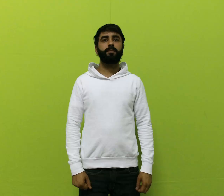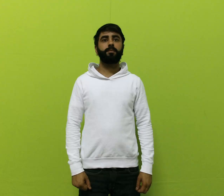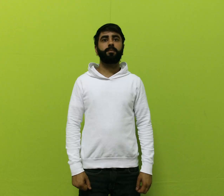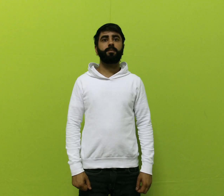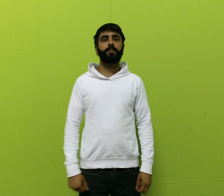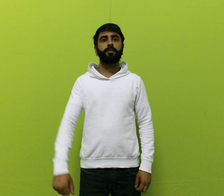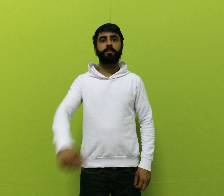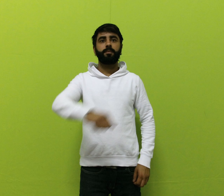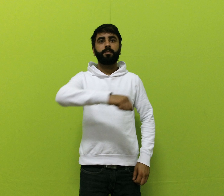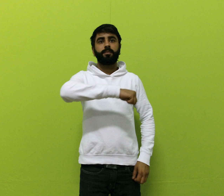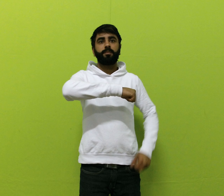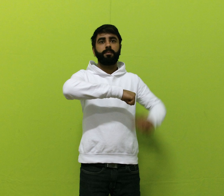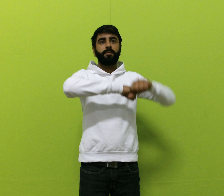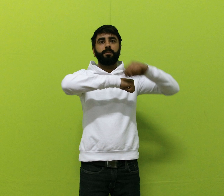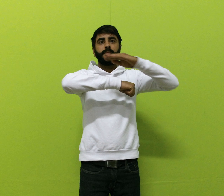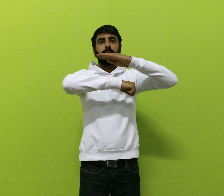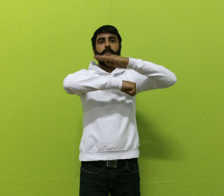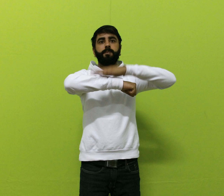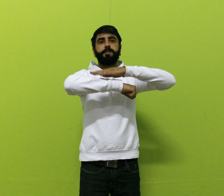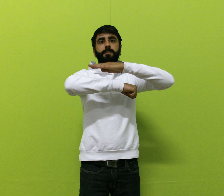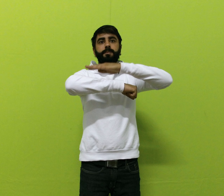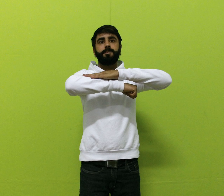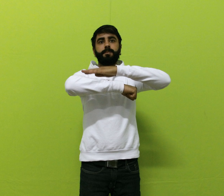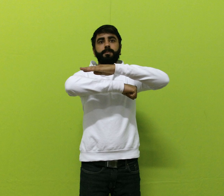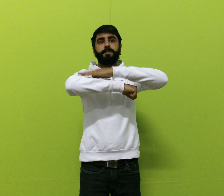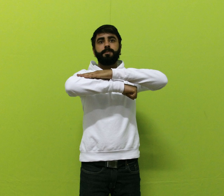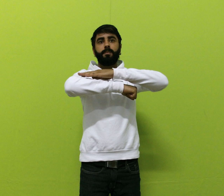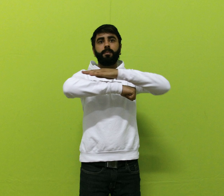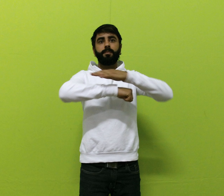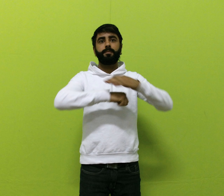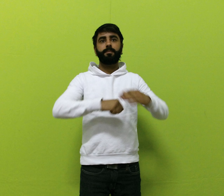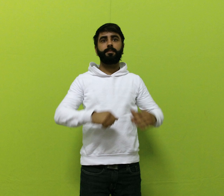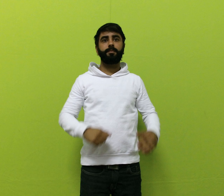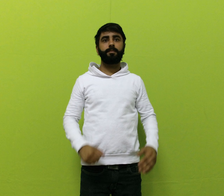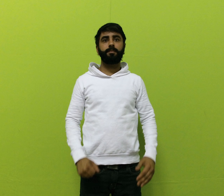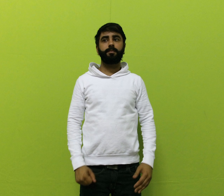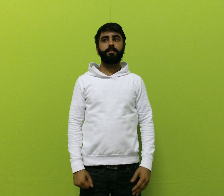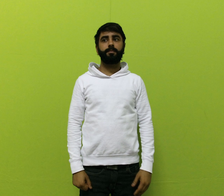sapo